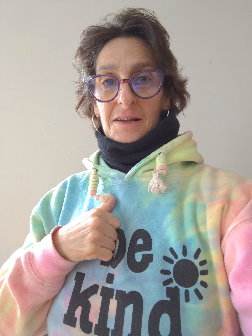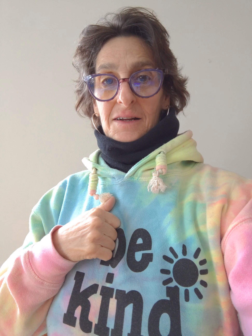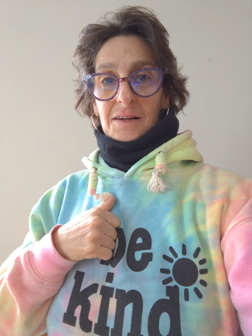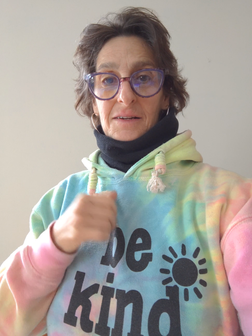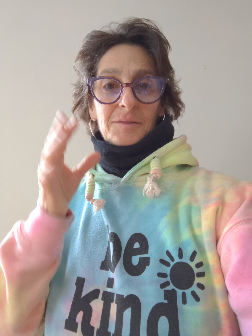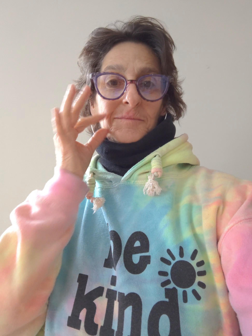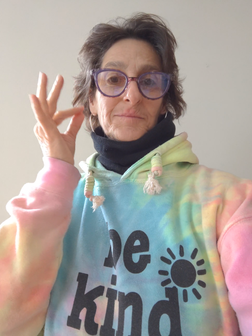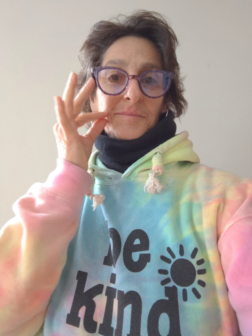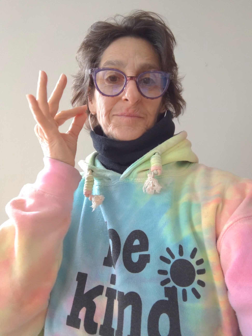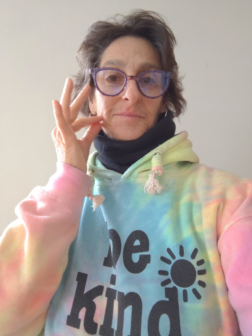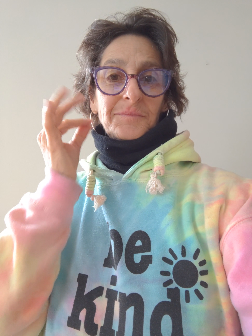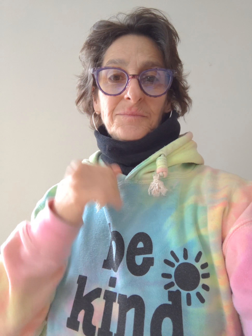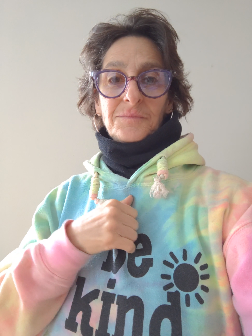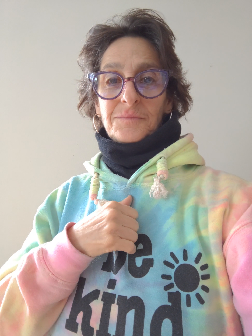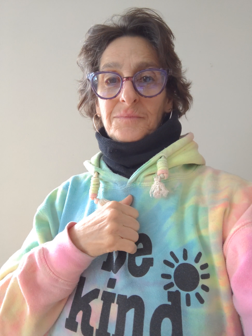kitty